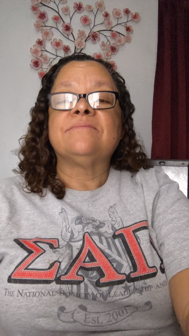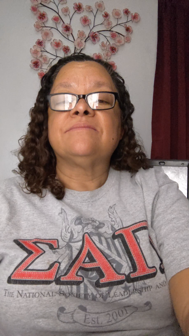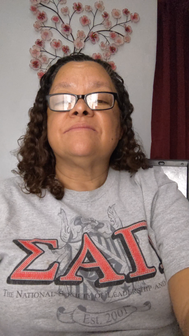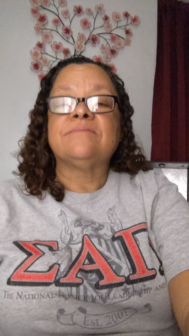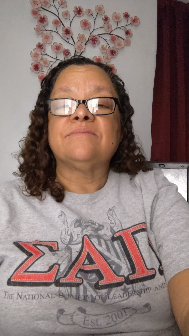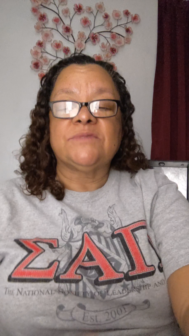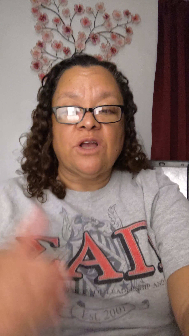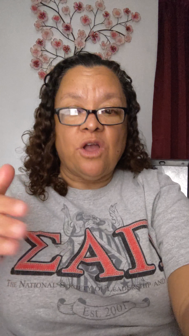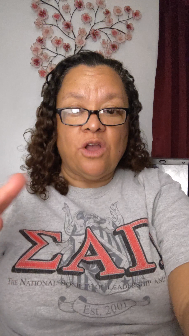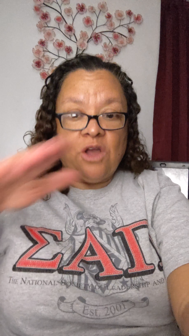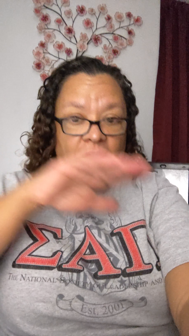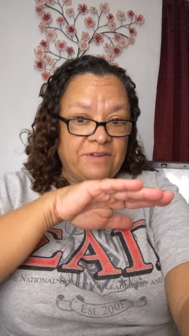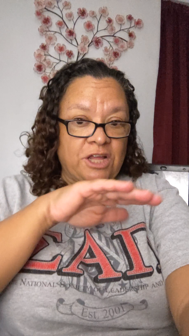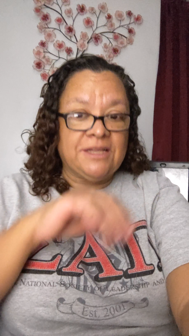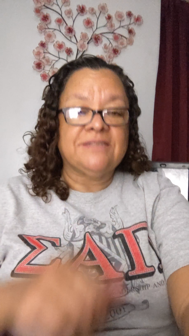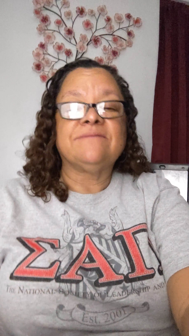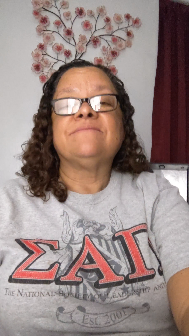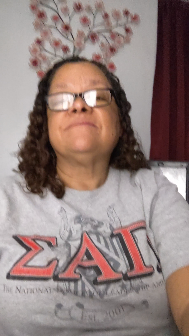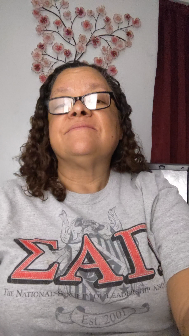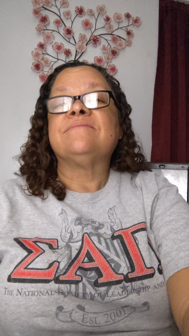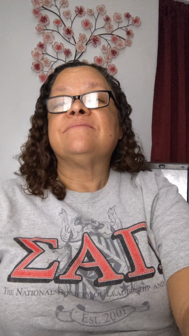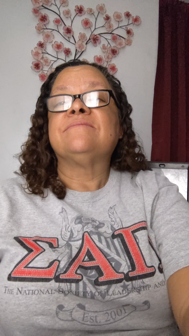cover